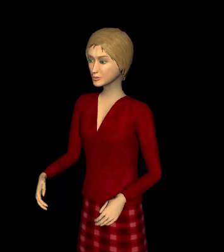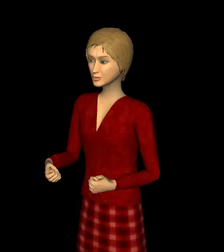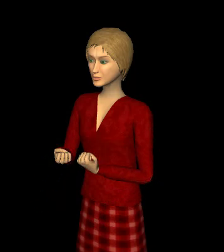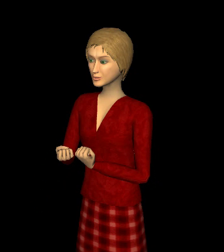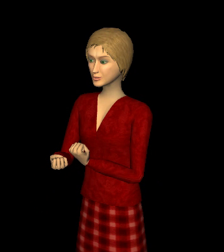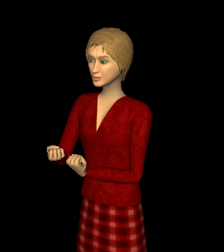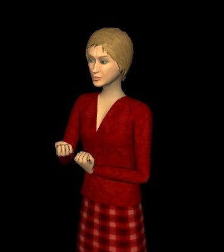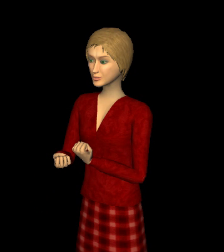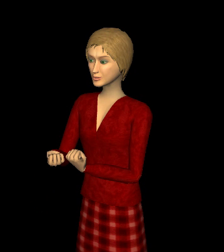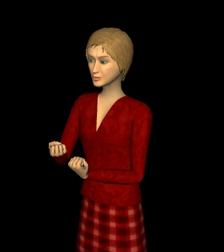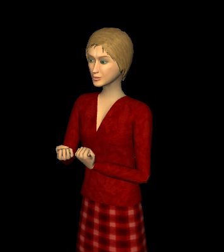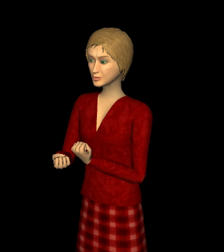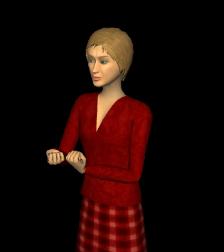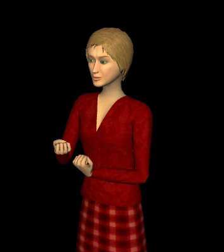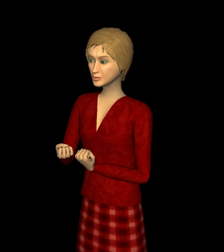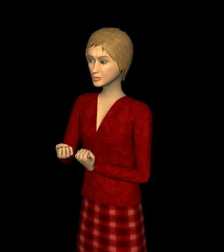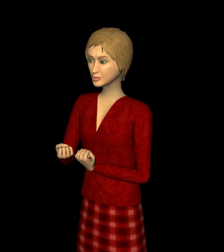يعاني